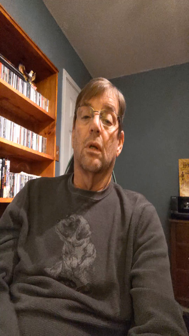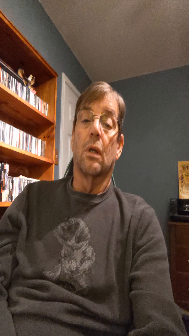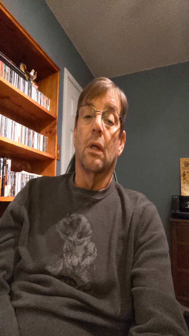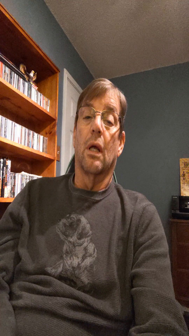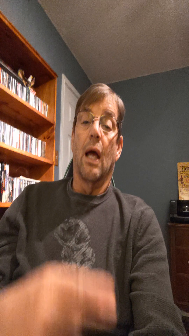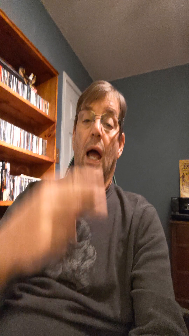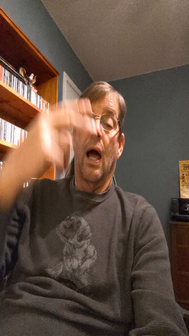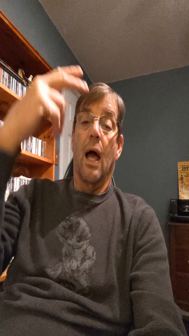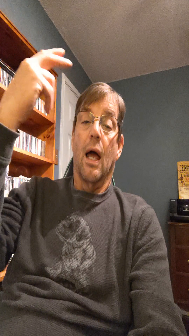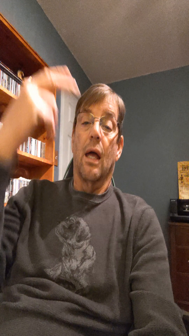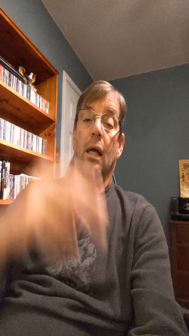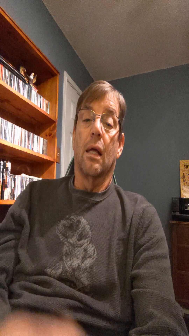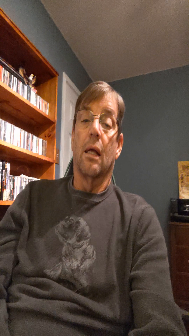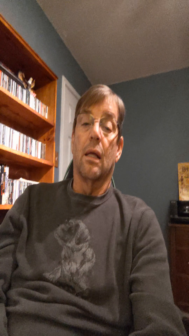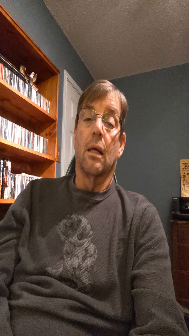high